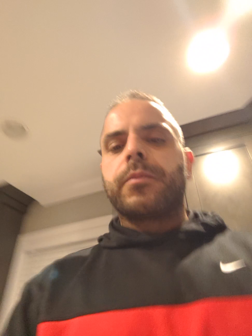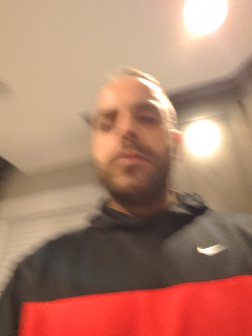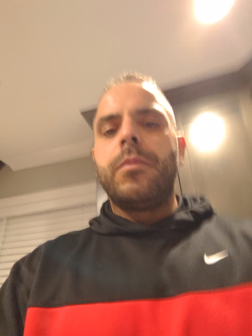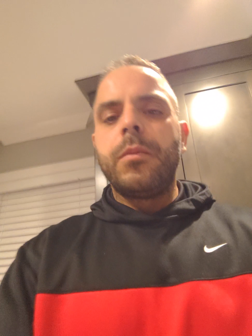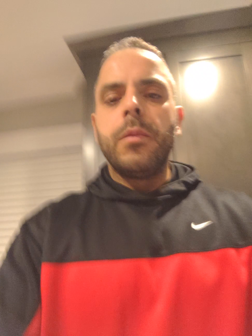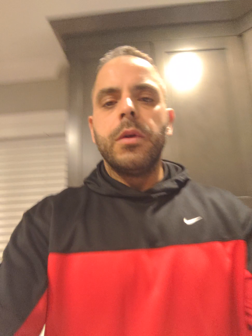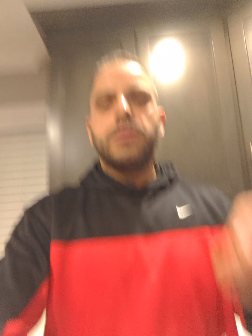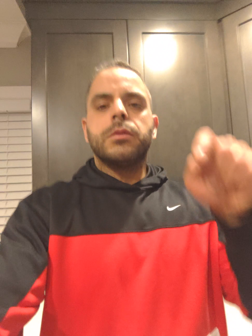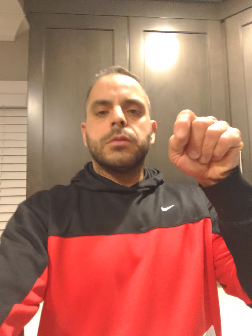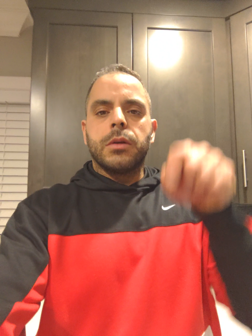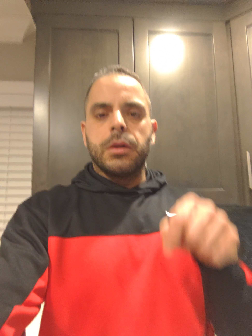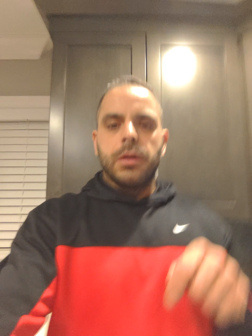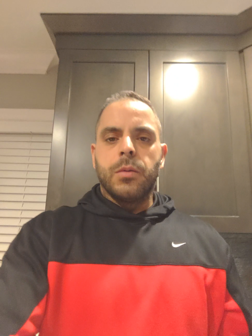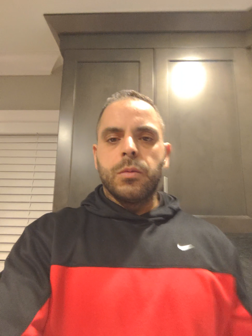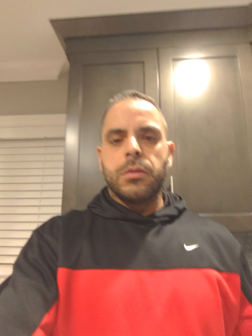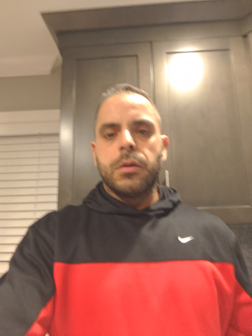down